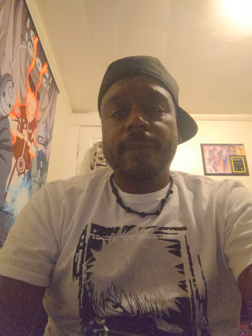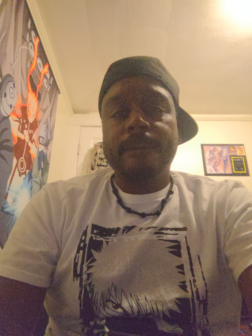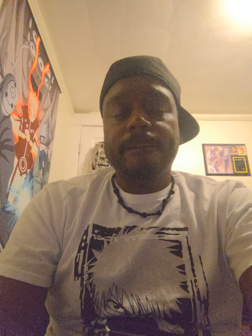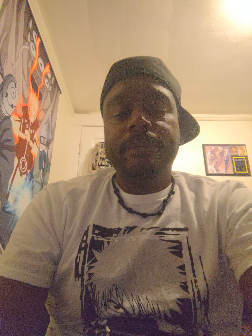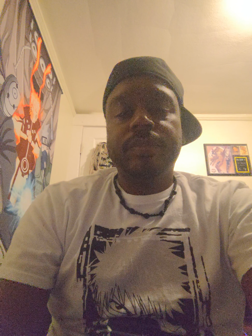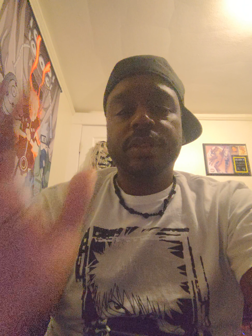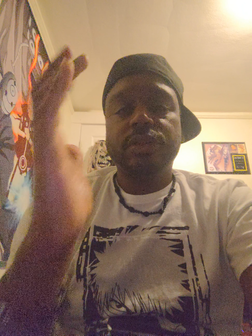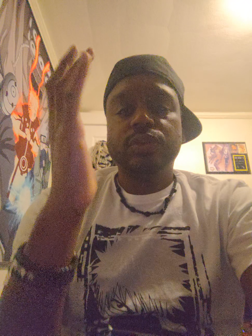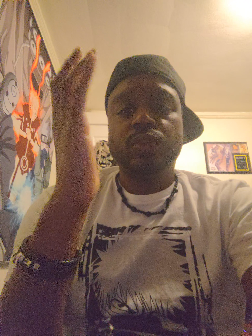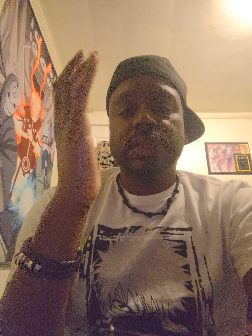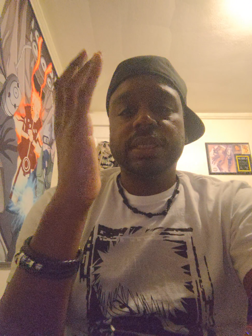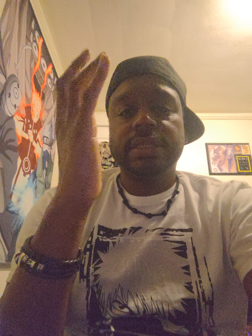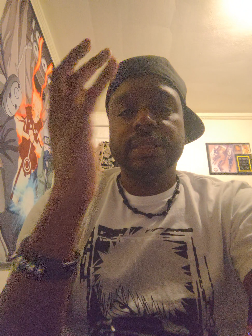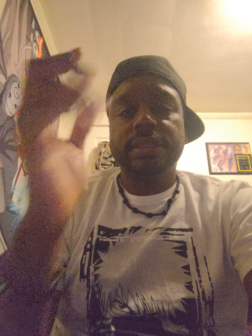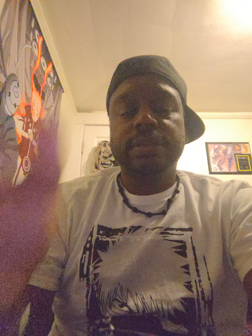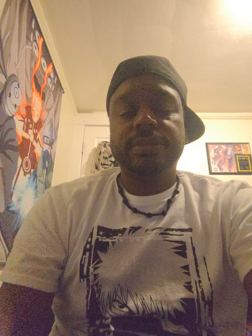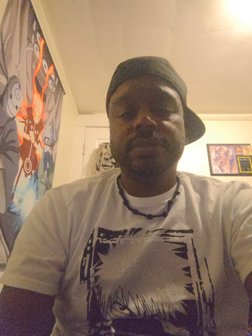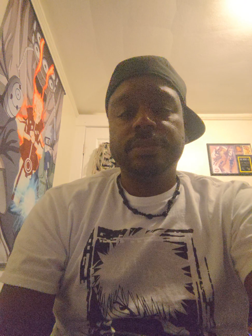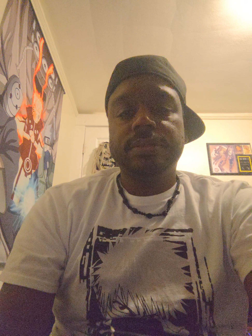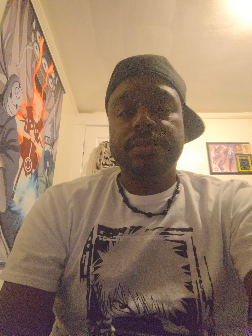tree